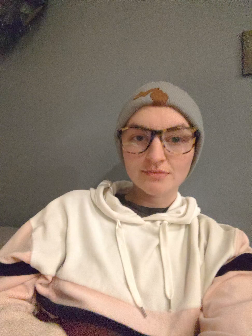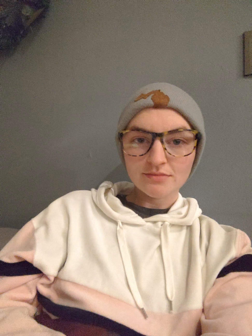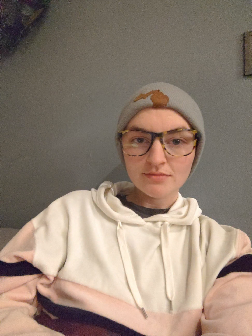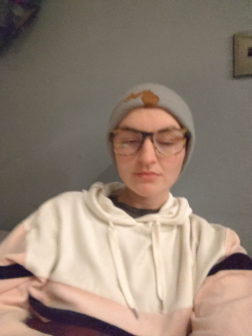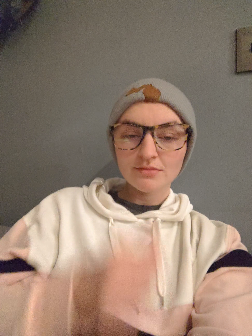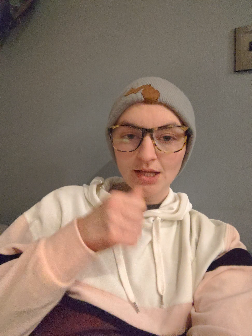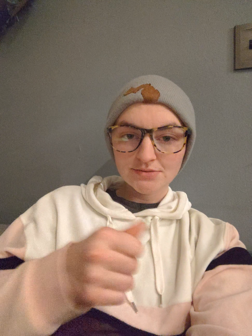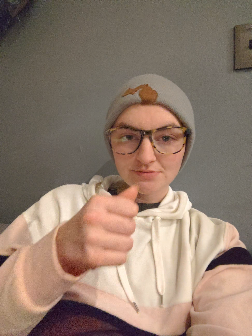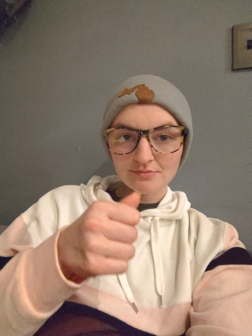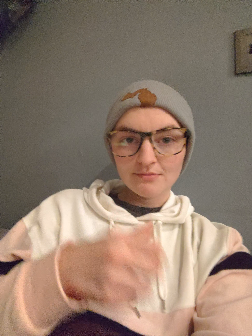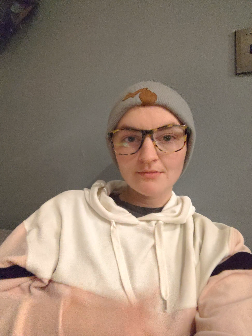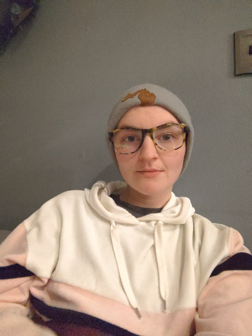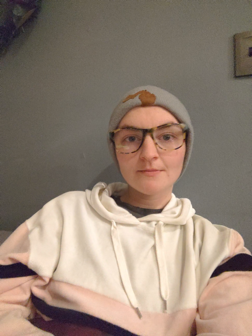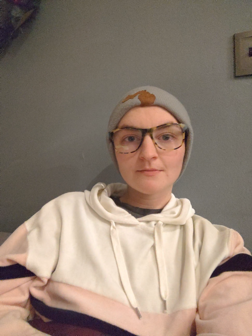hide